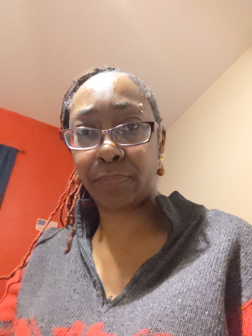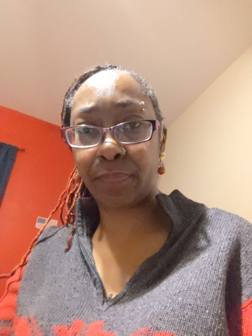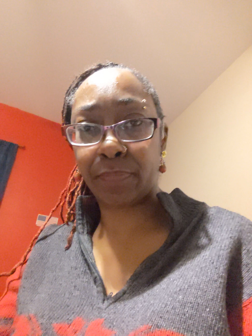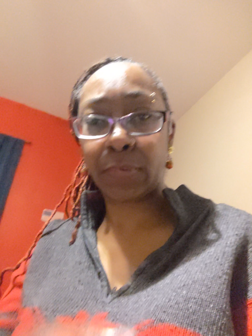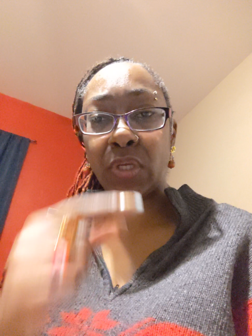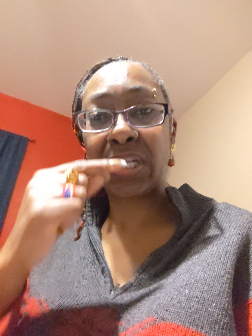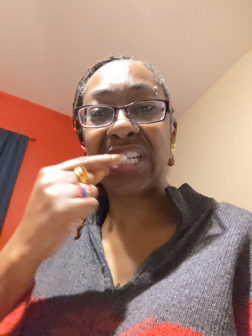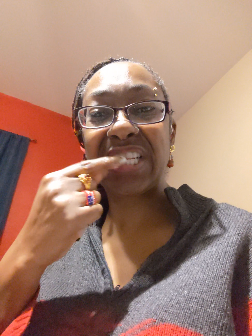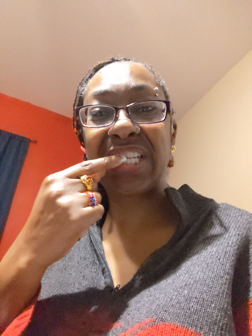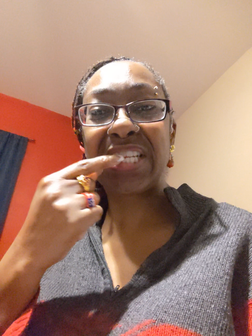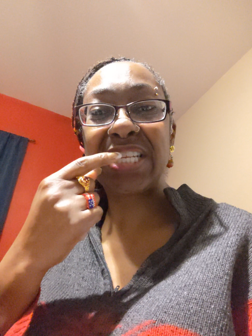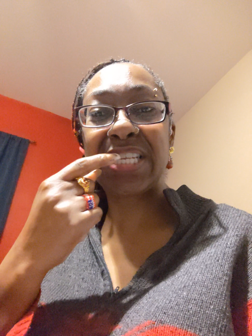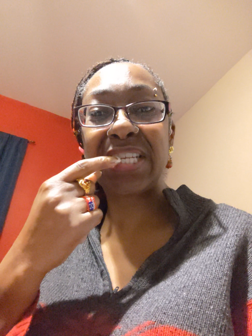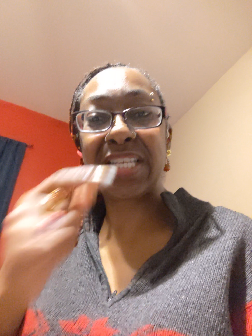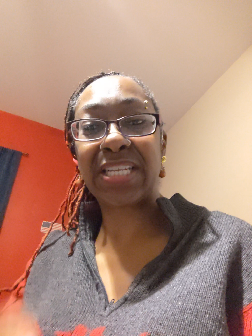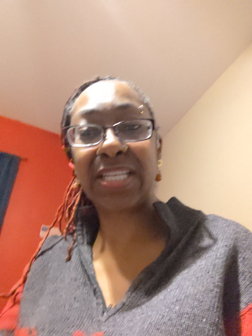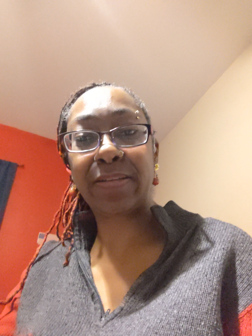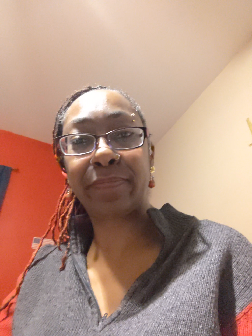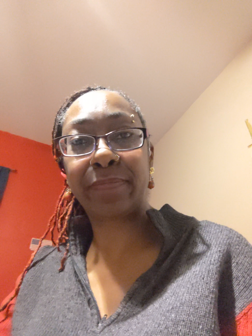tooth